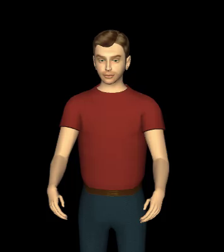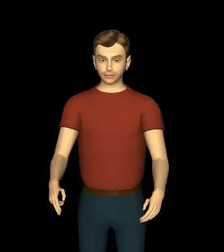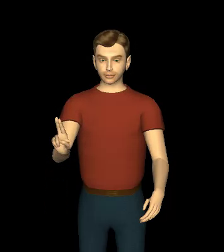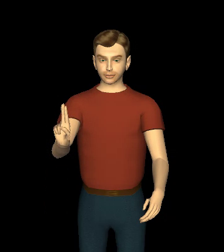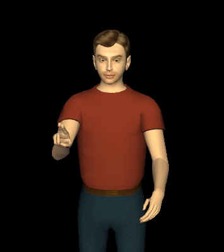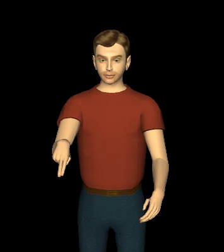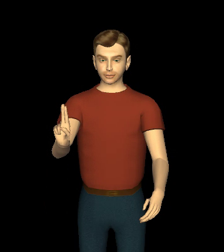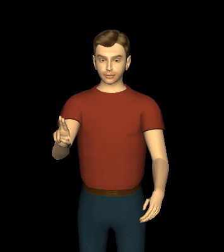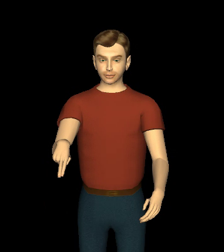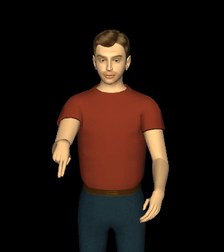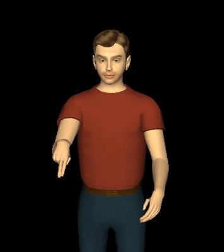رسم